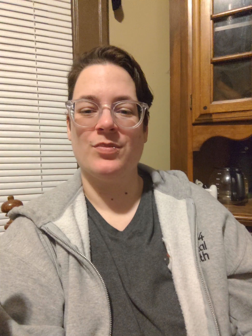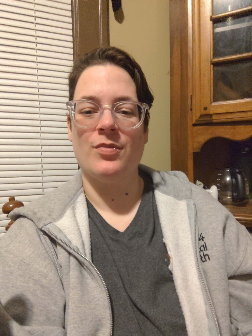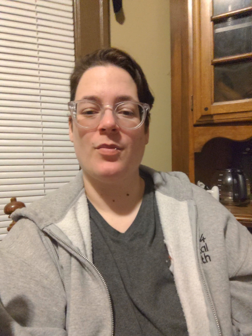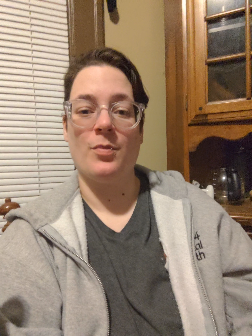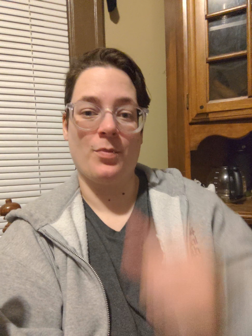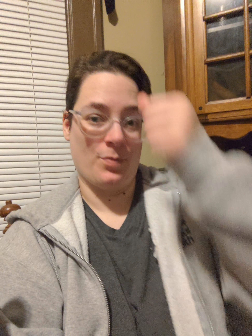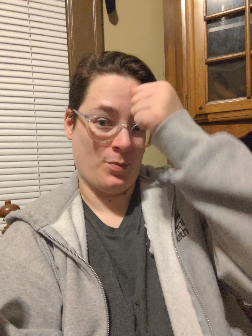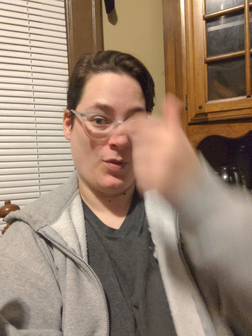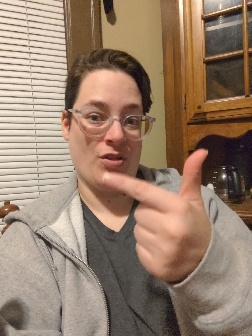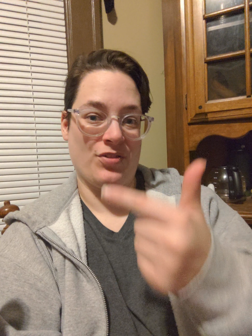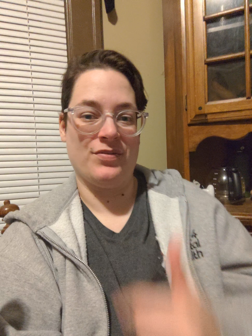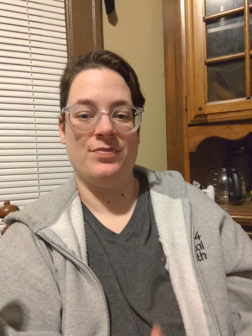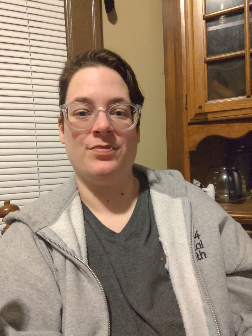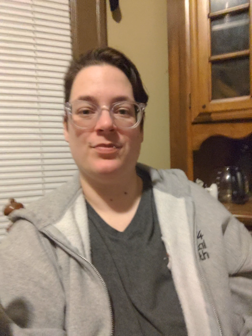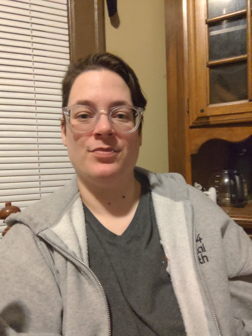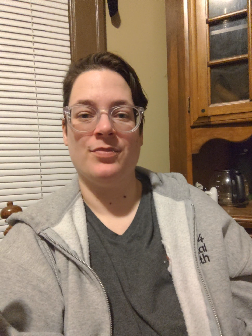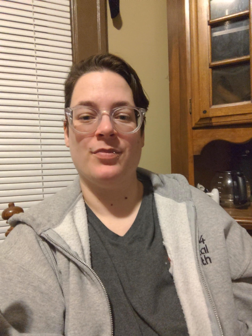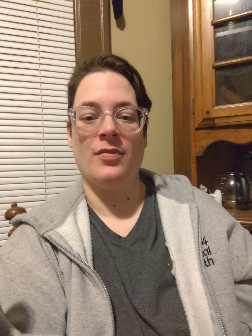brother